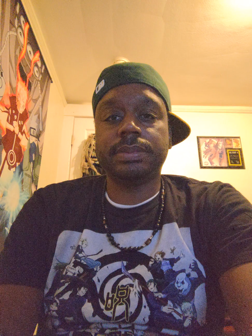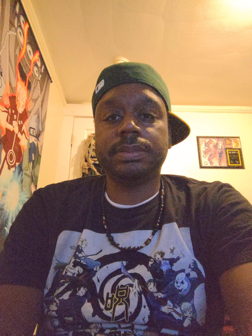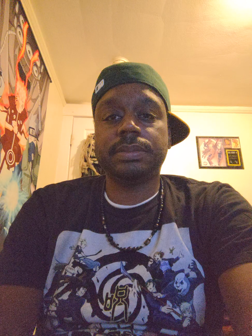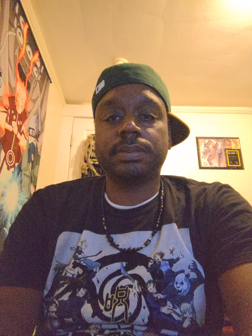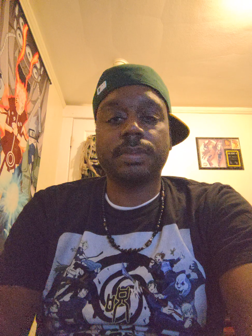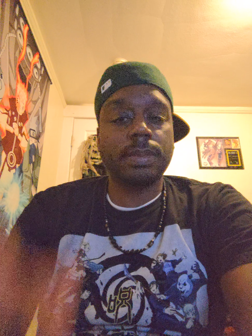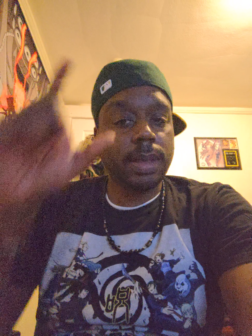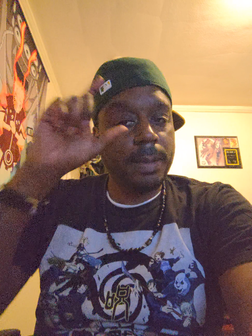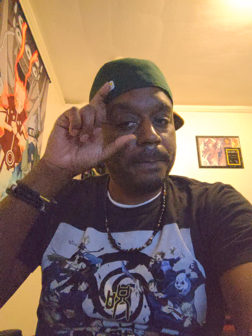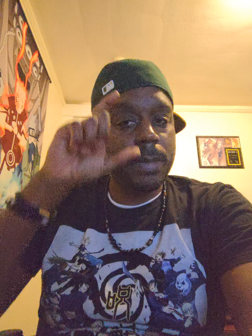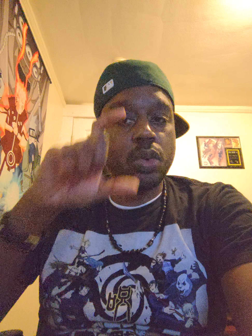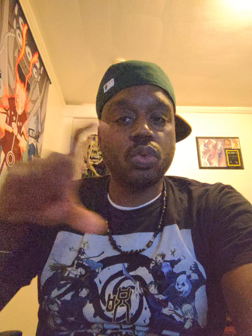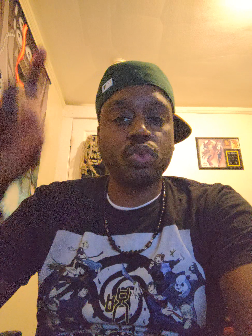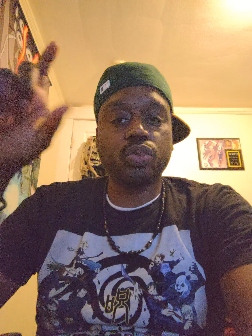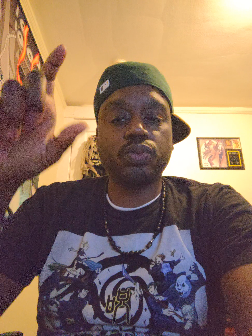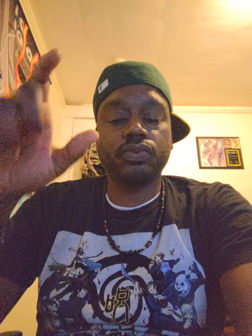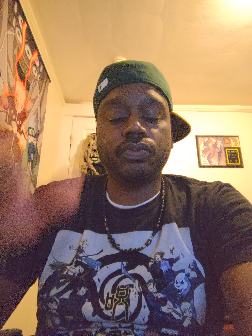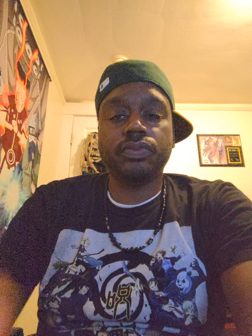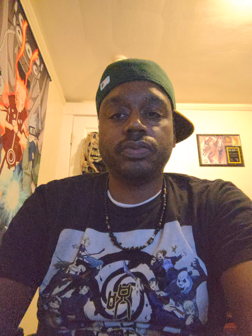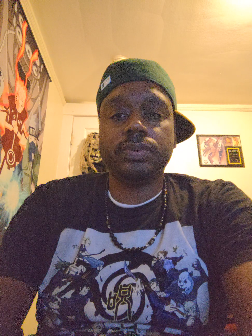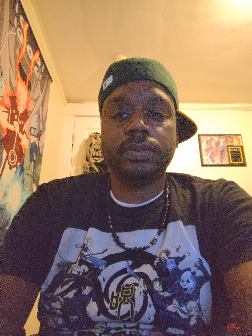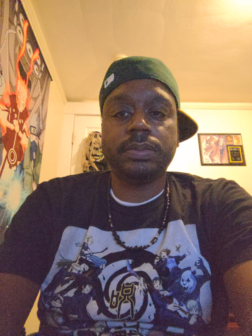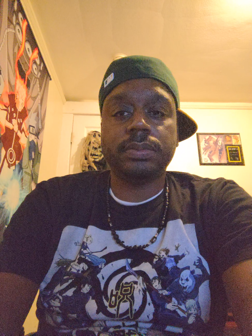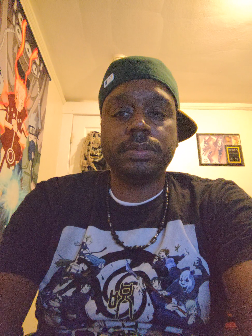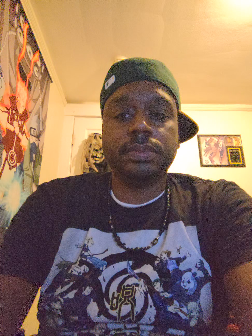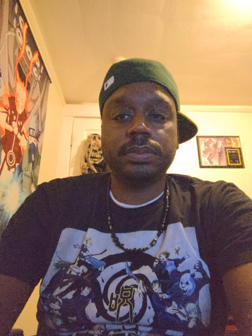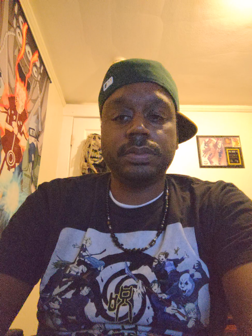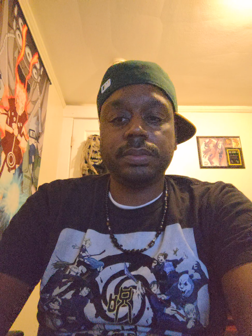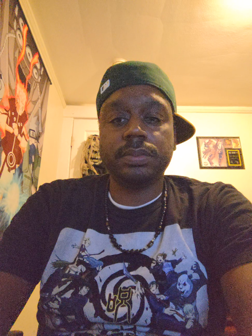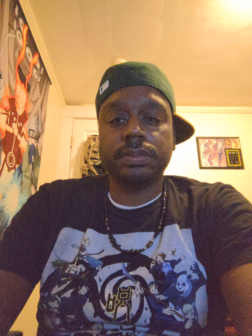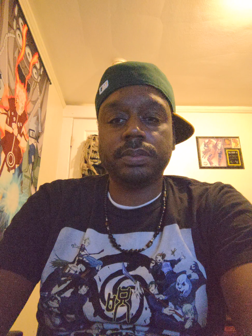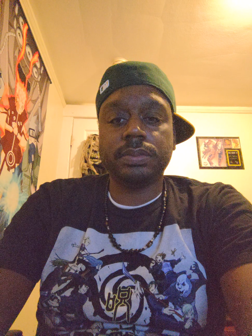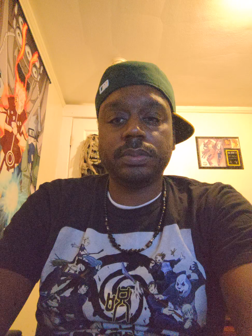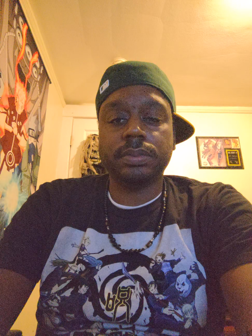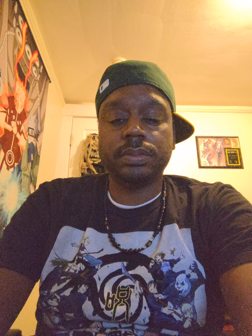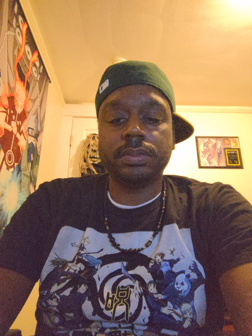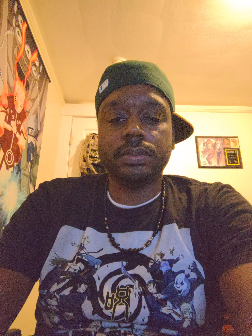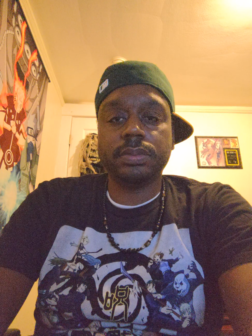moon